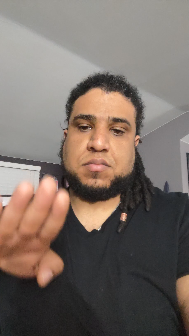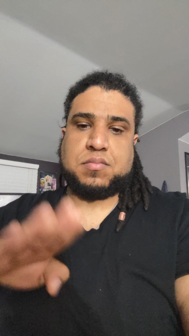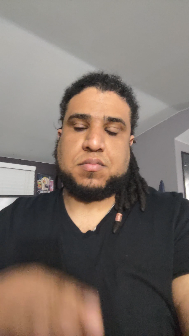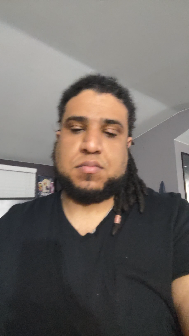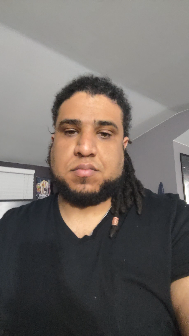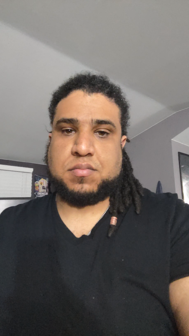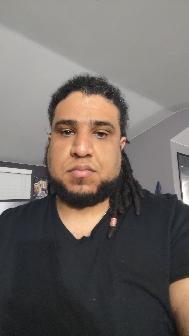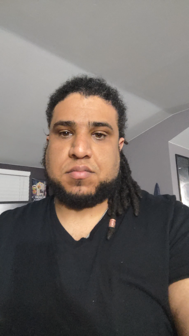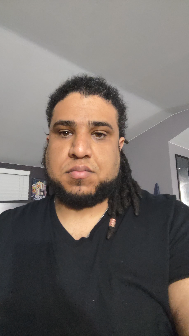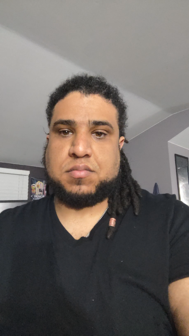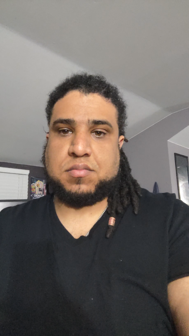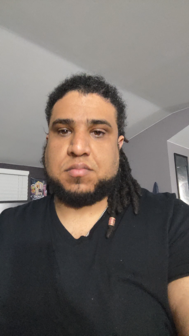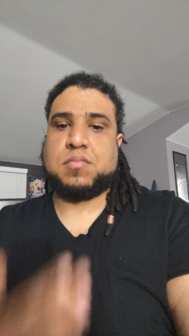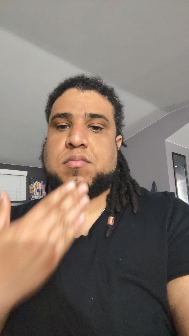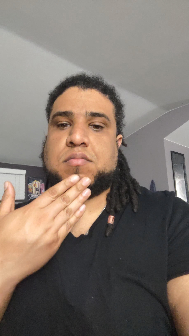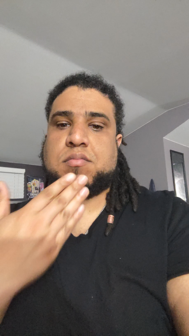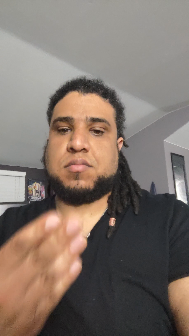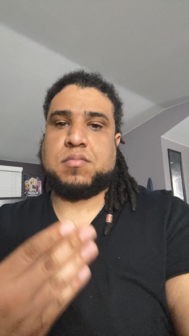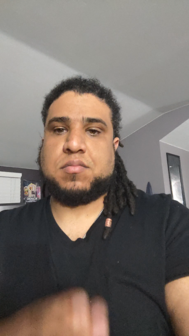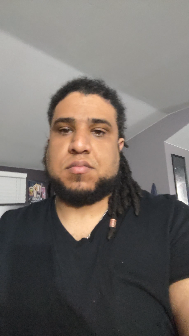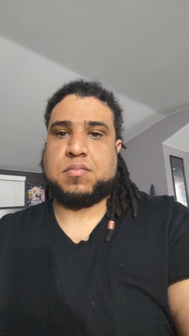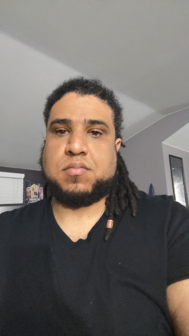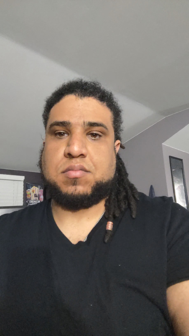good